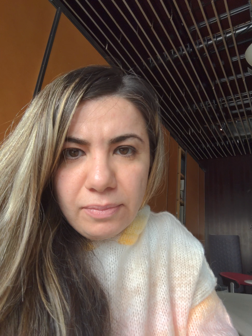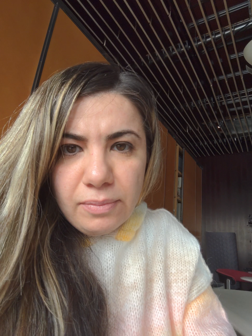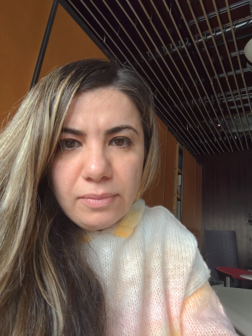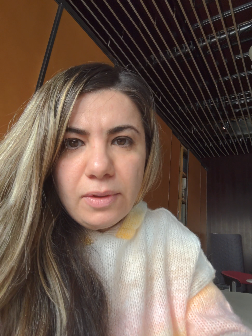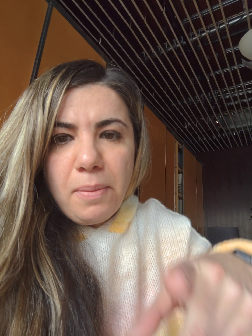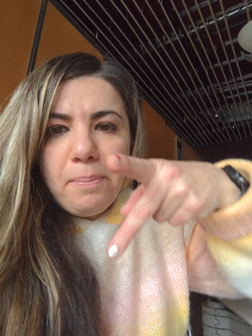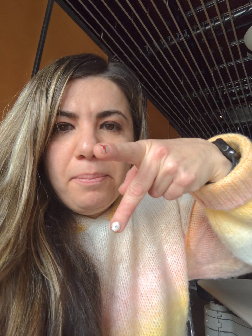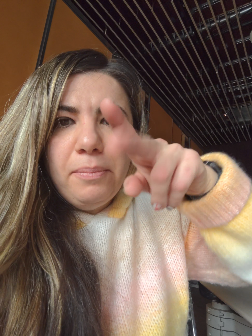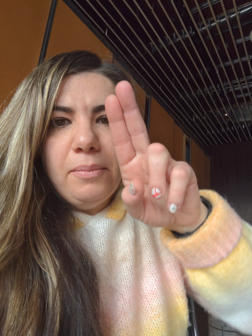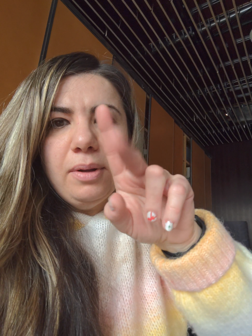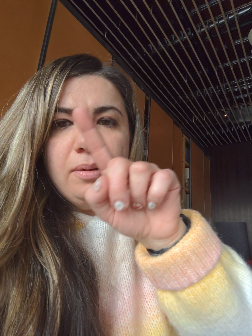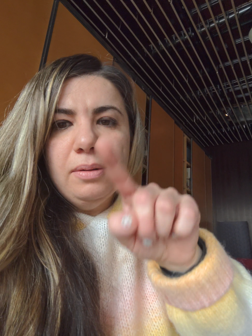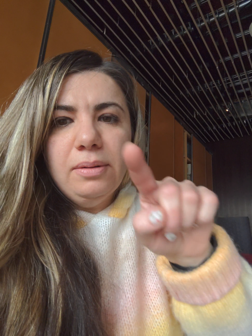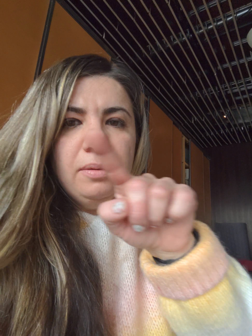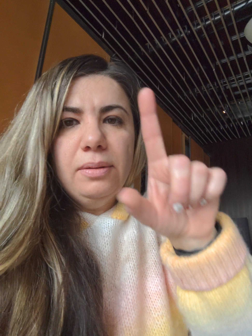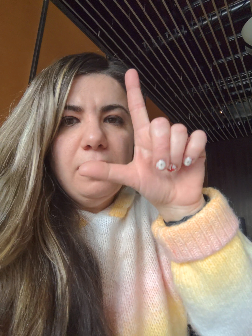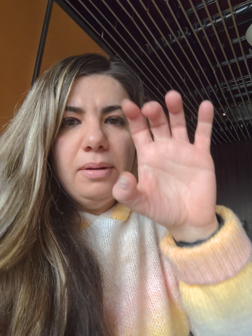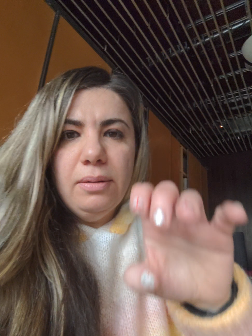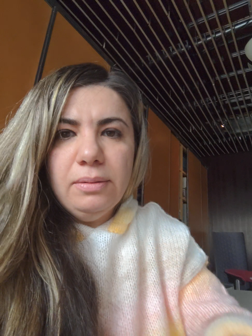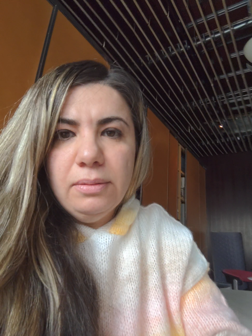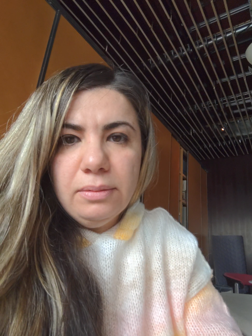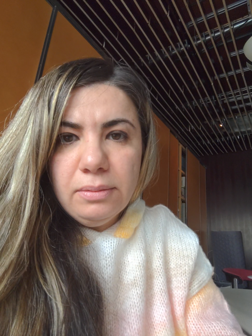puzzle